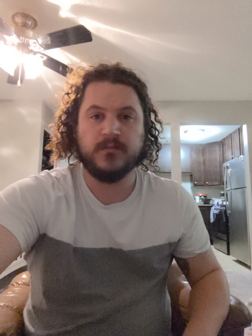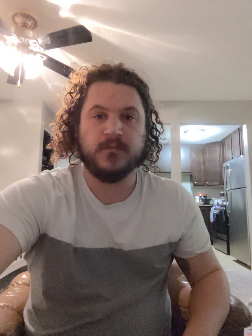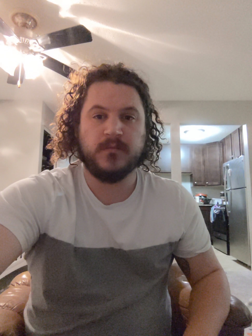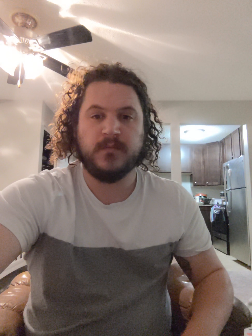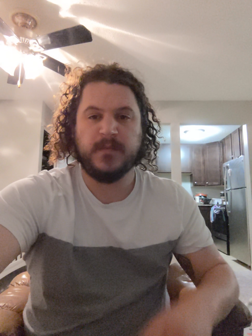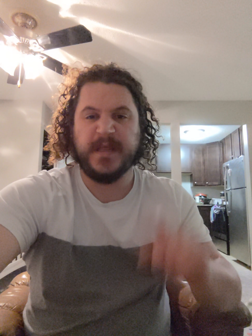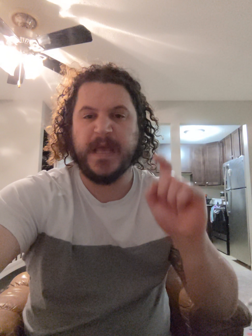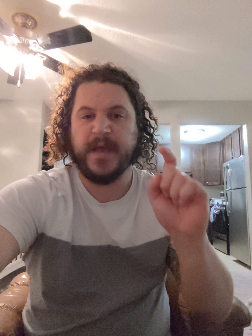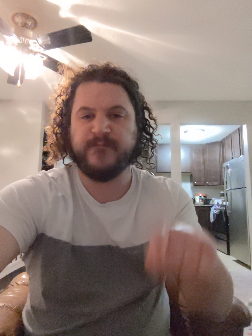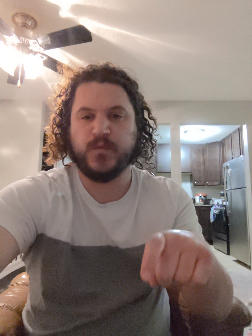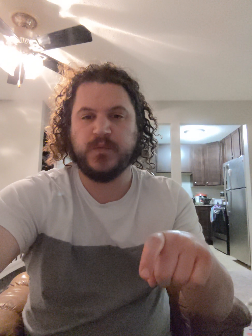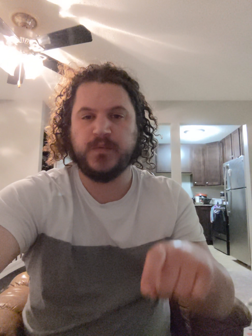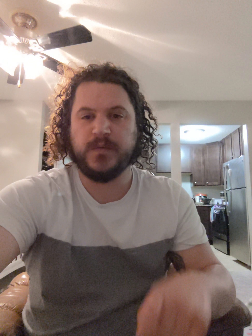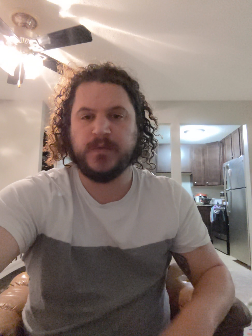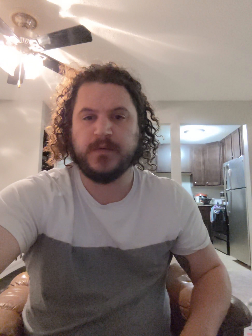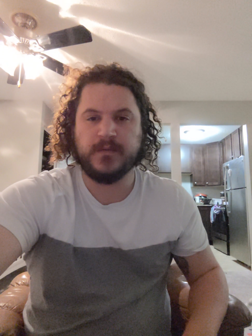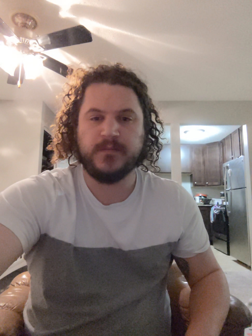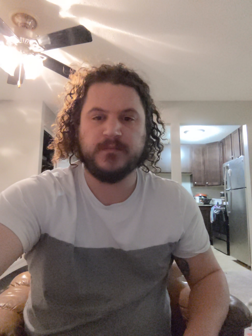have to